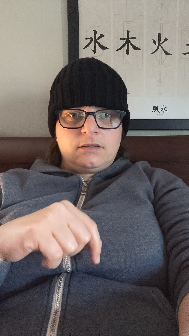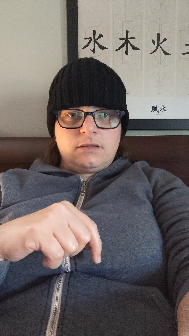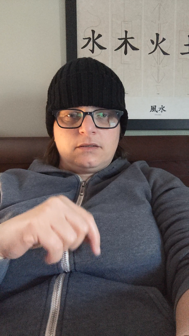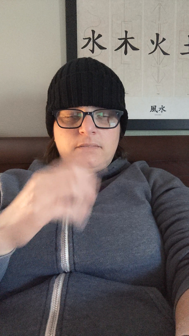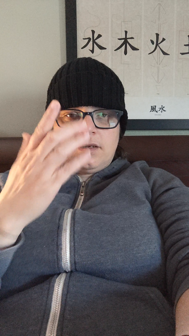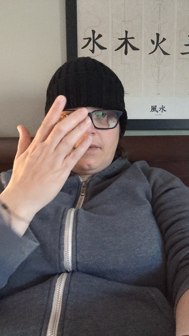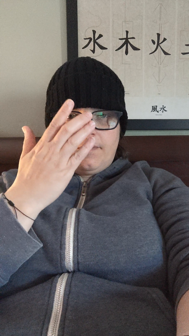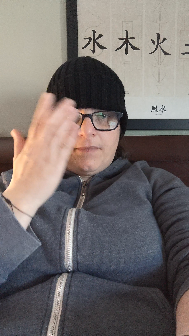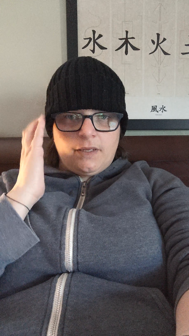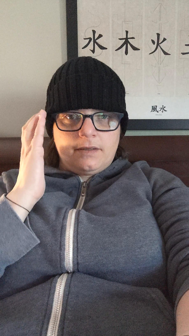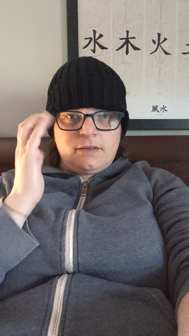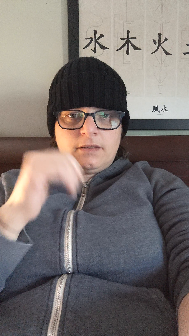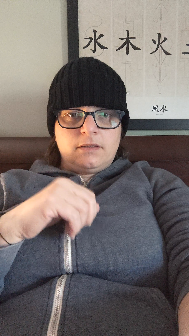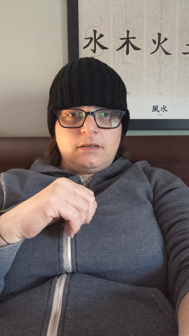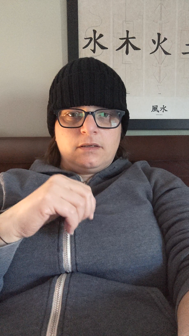peekaboo